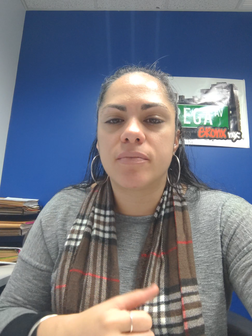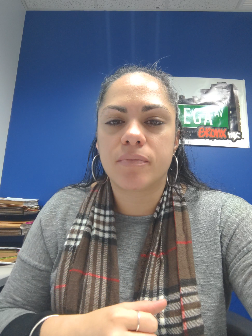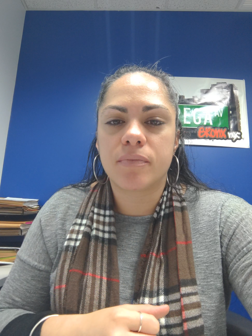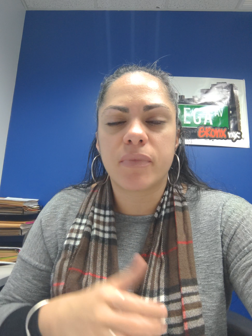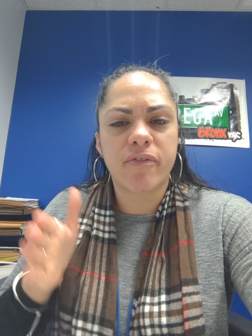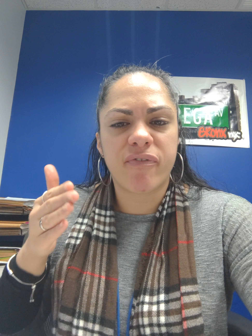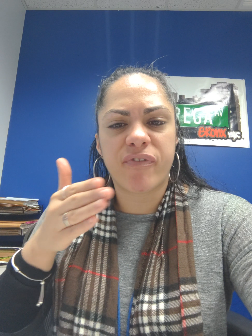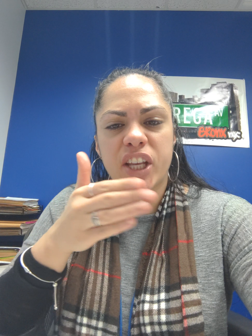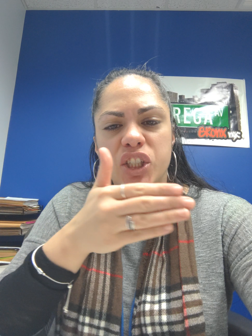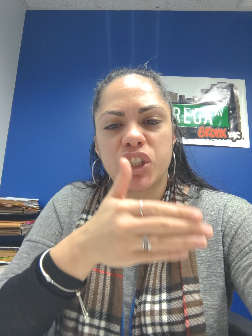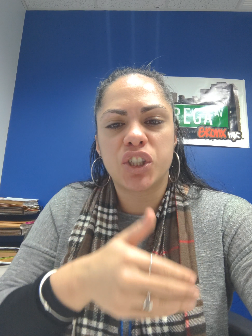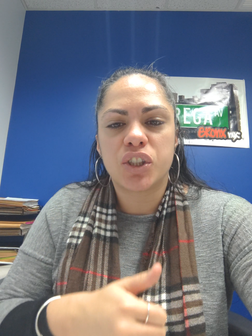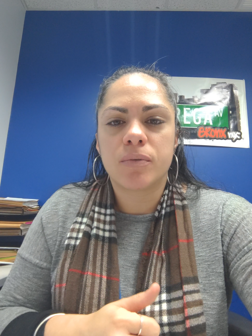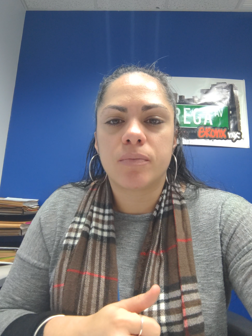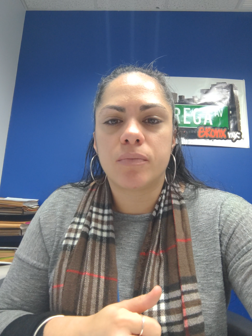fish